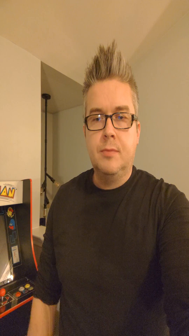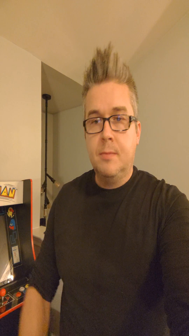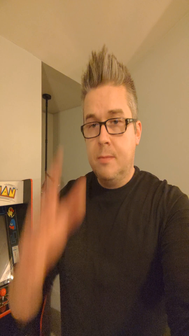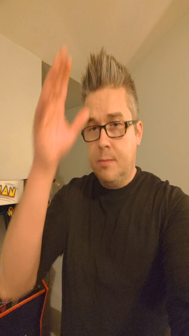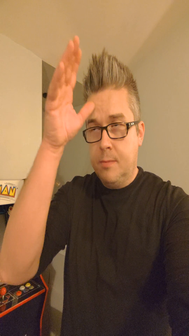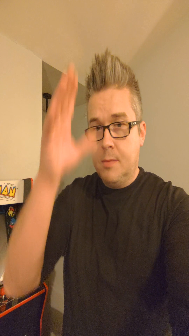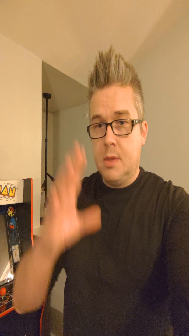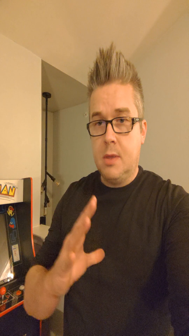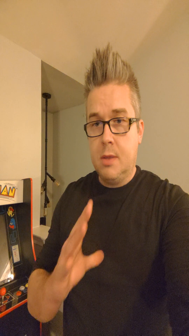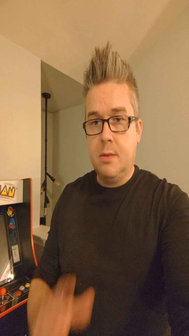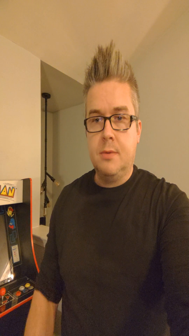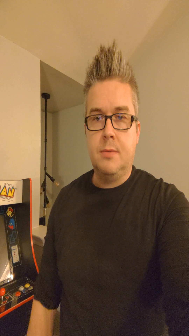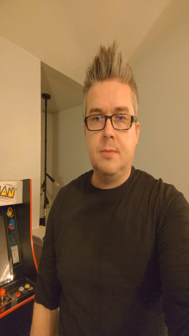man